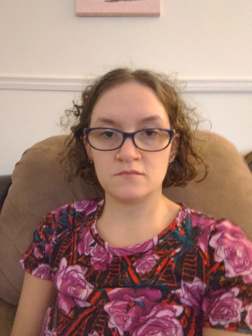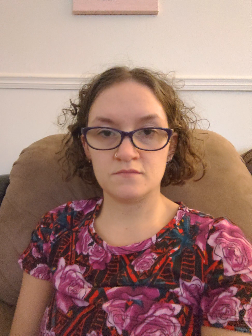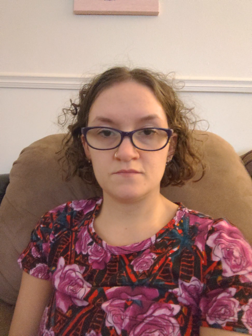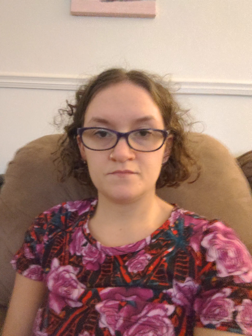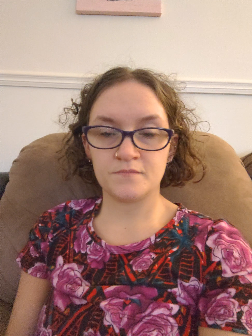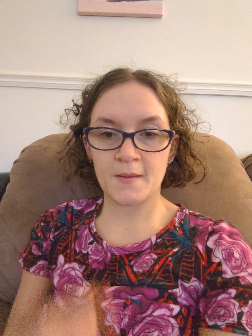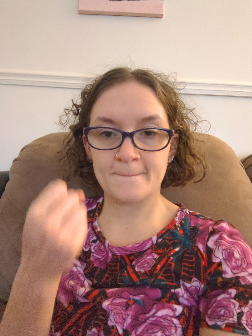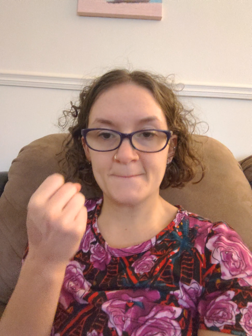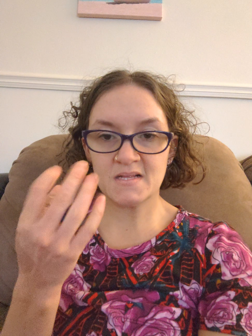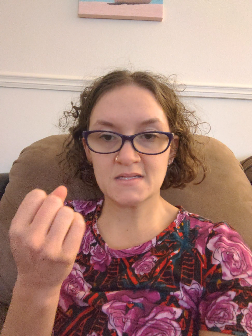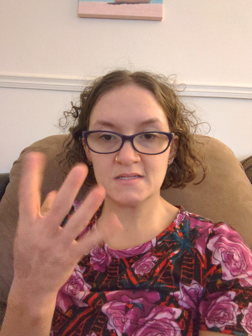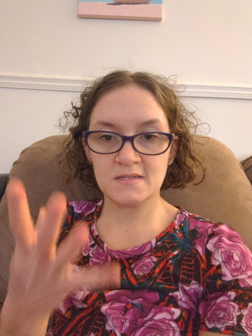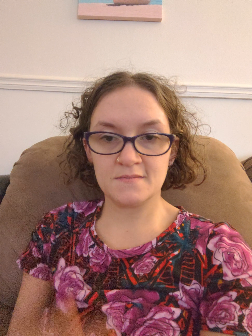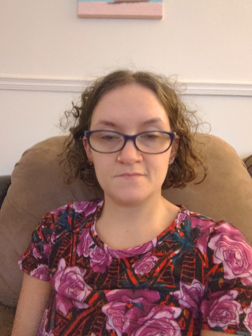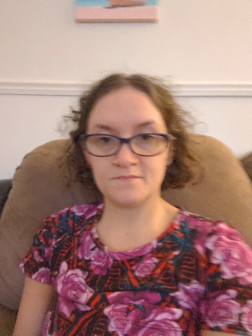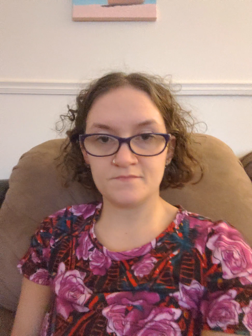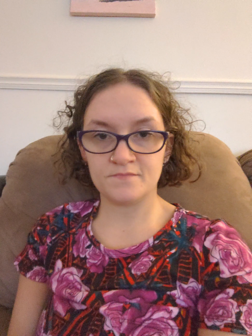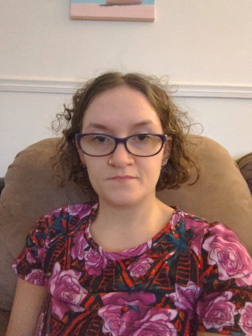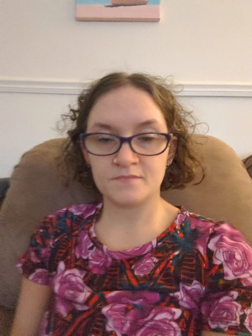many